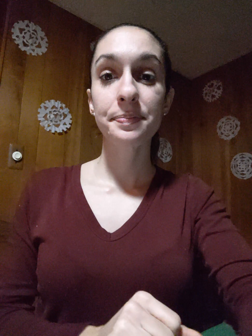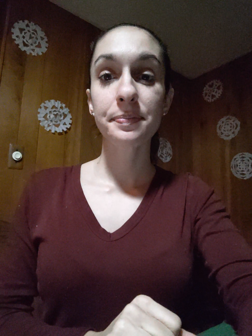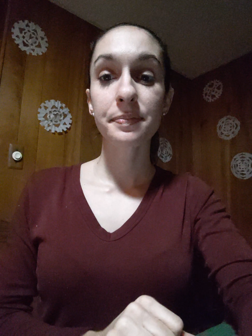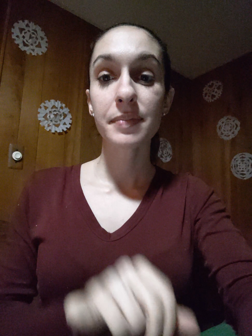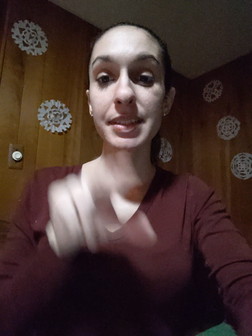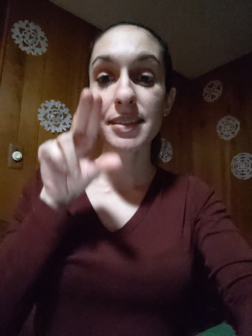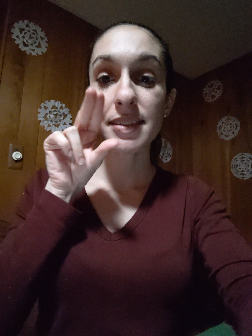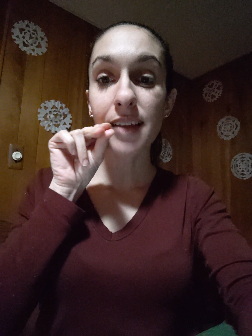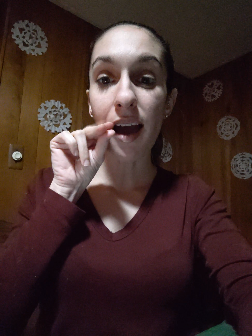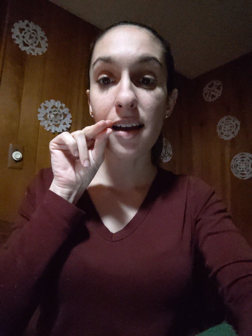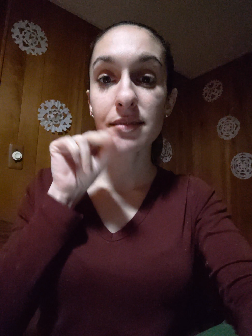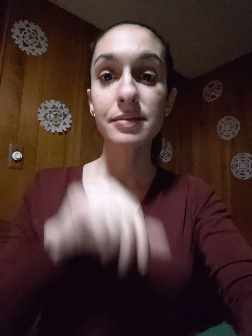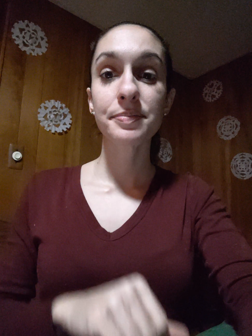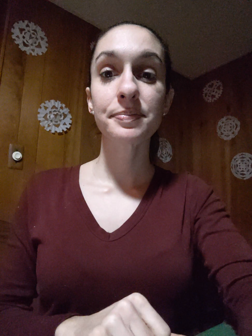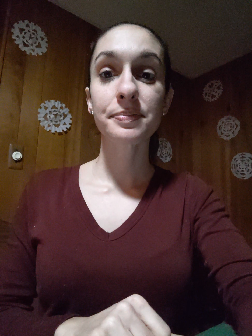duck